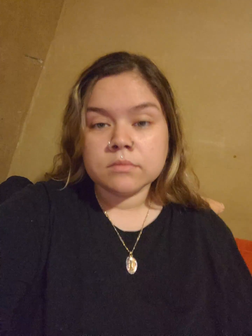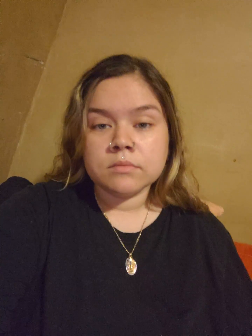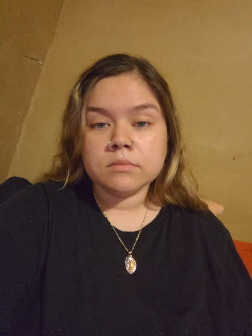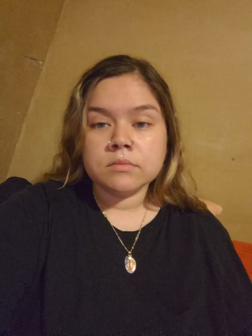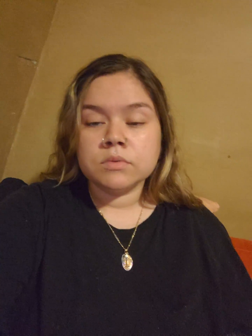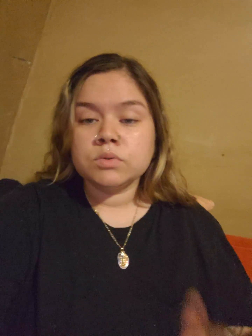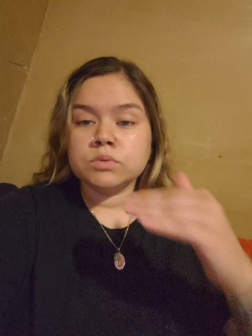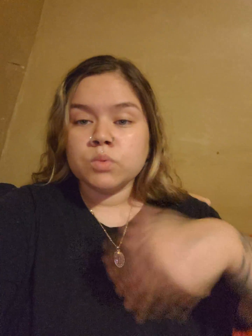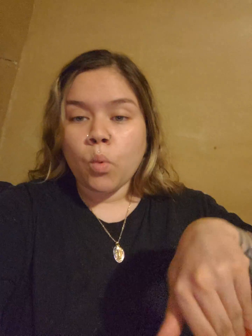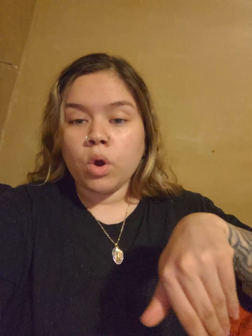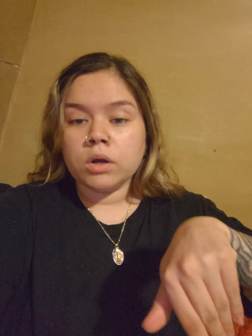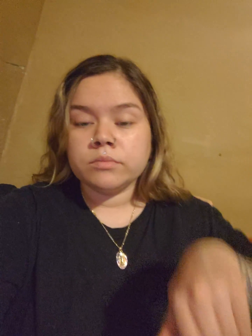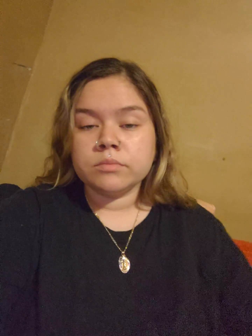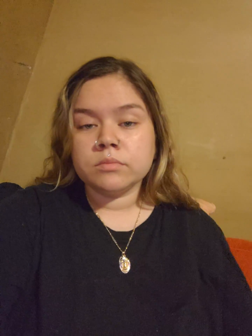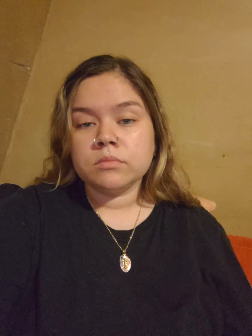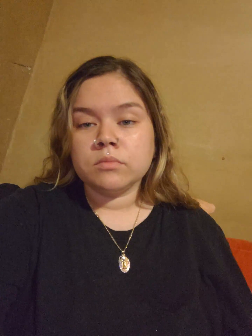shorts